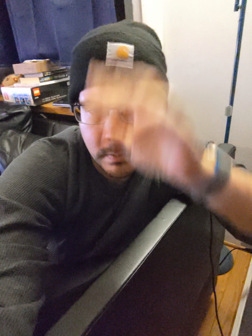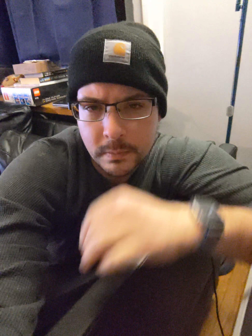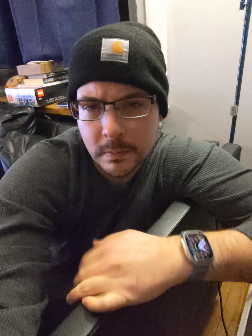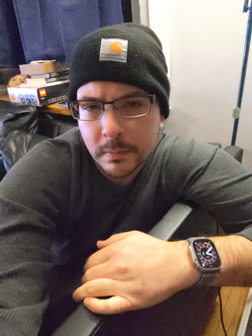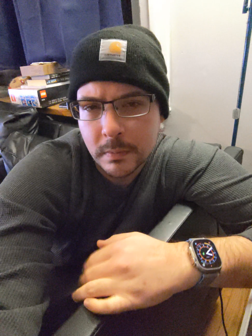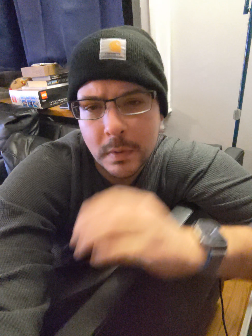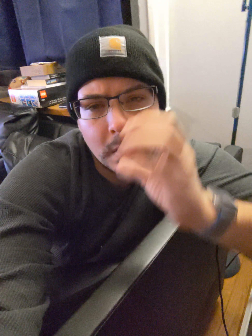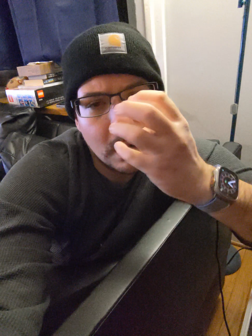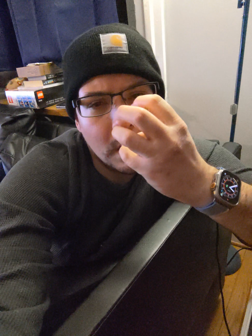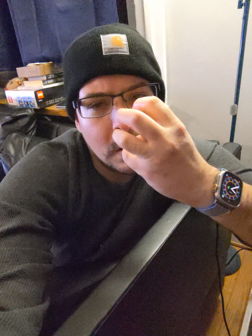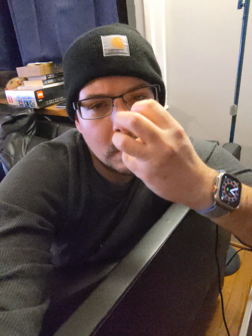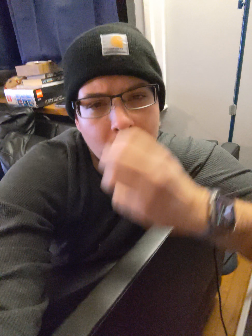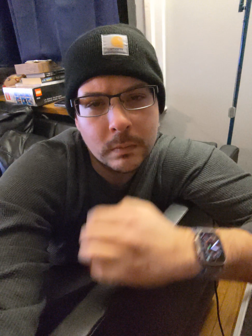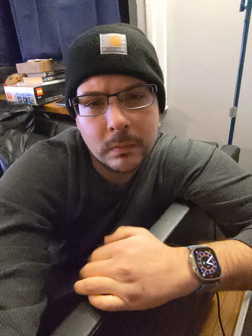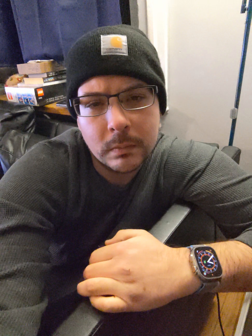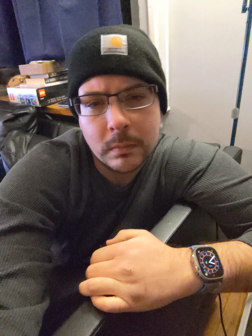clown